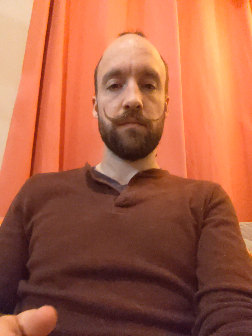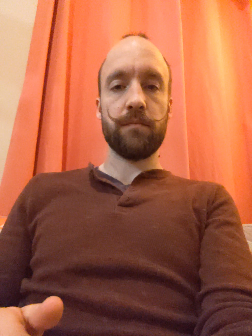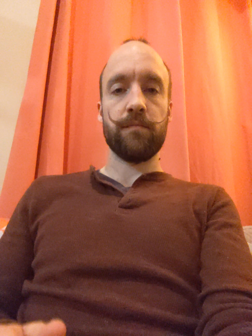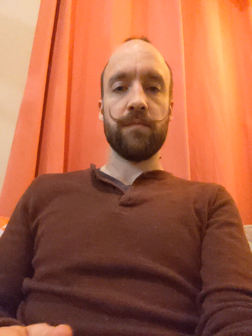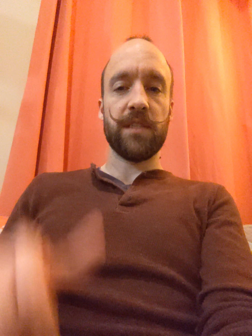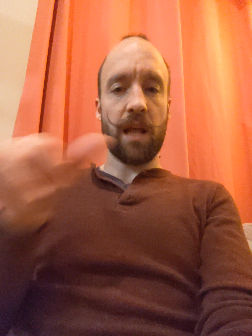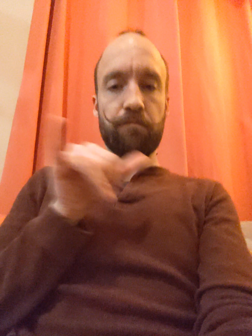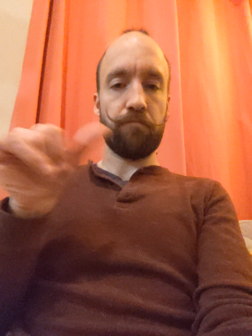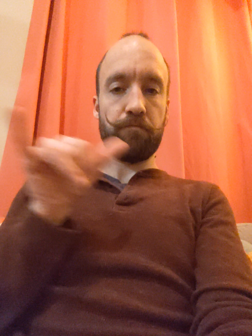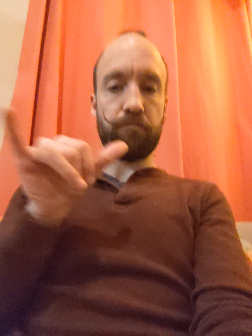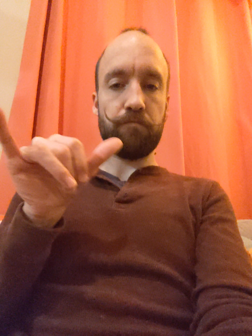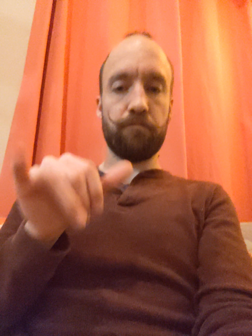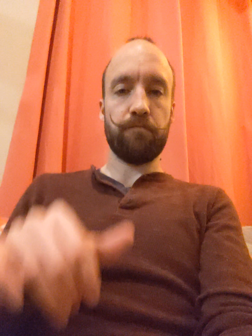same